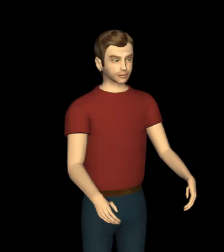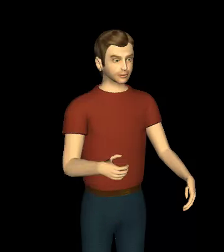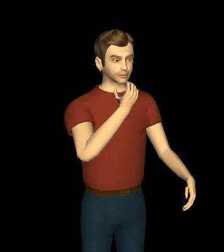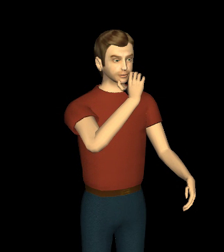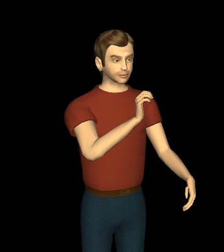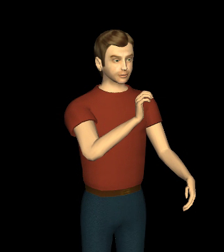حار